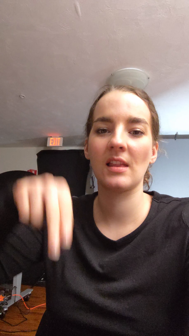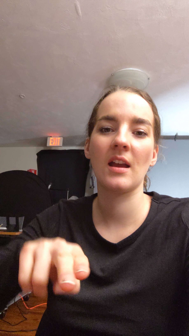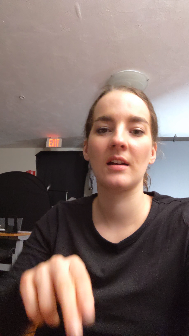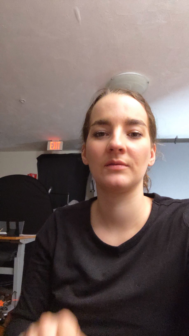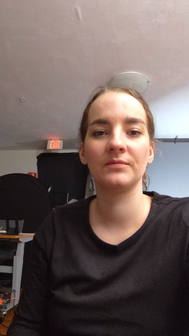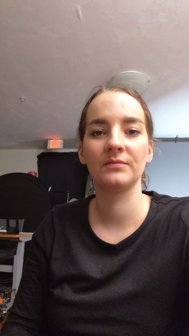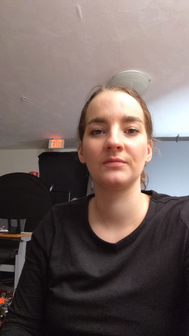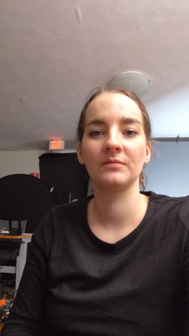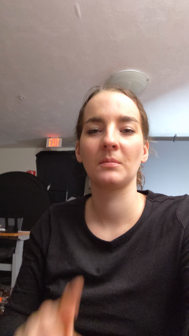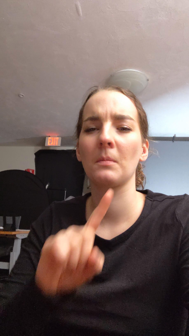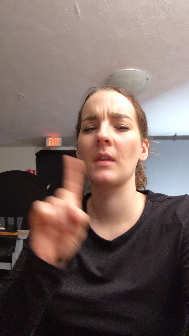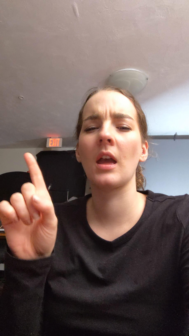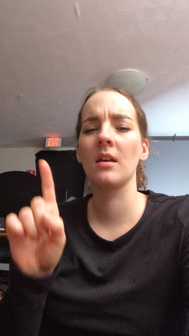but